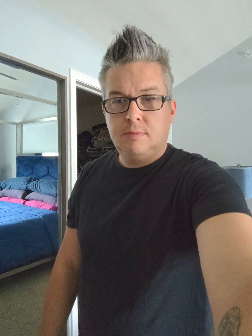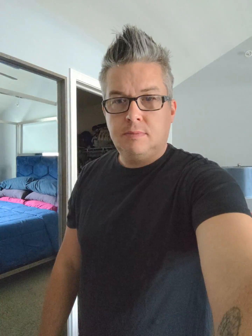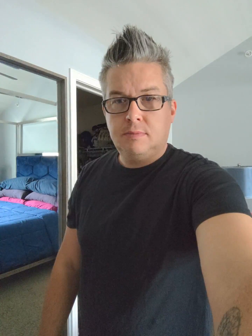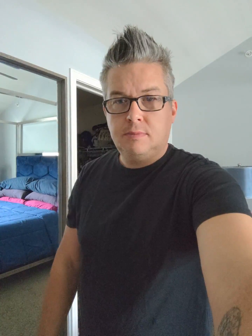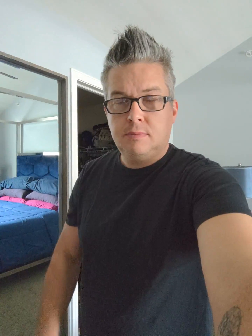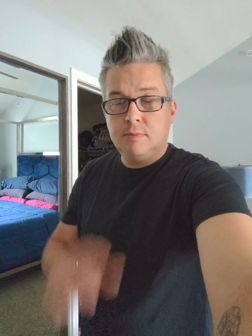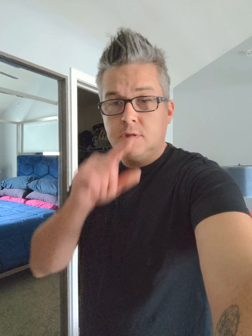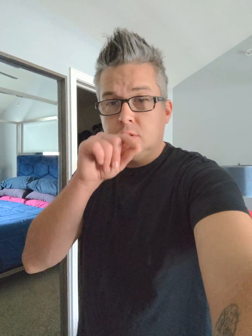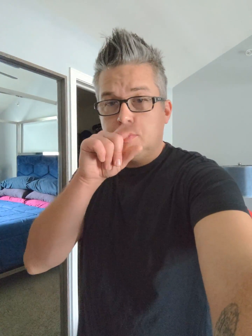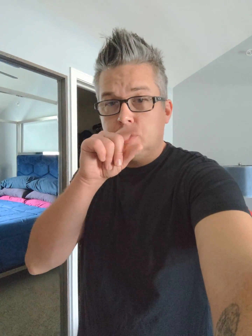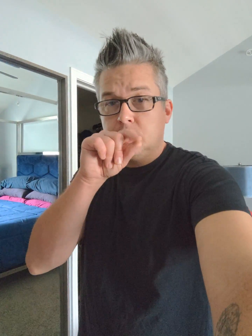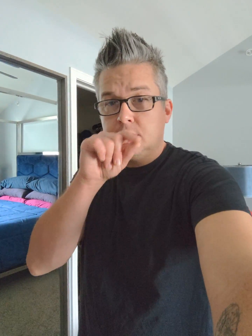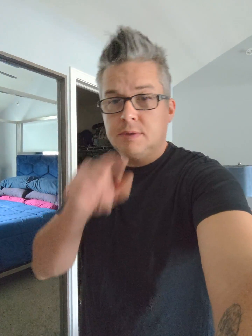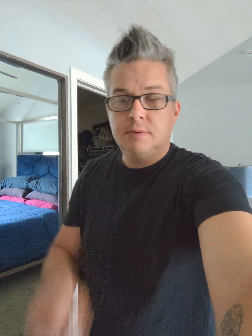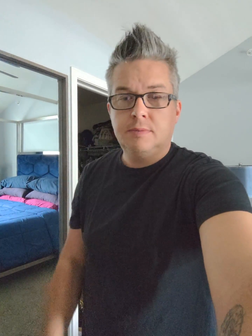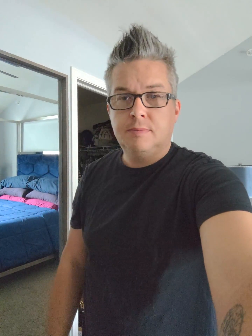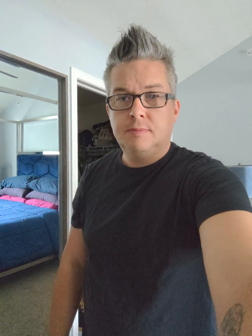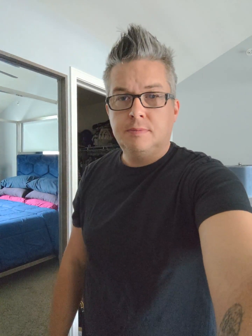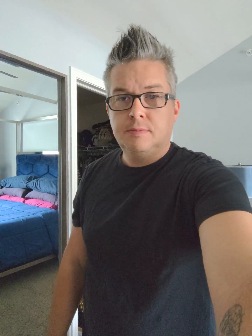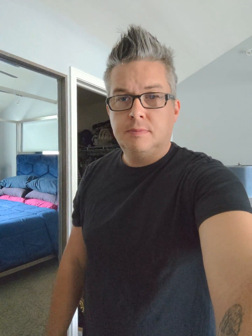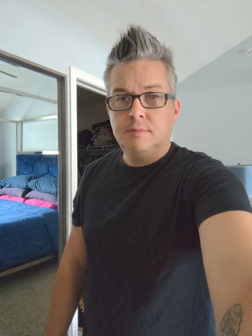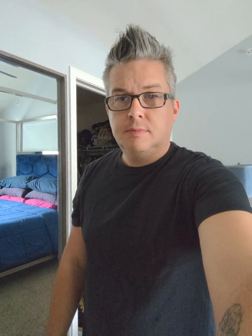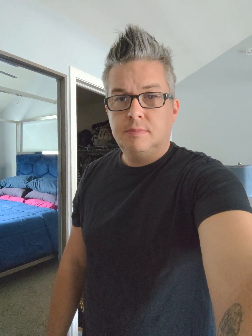chicken